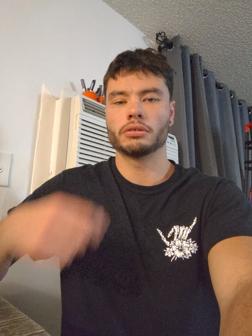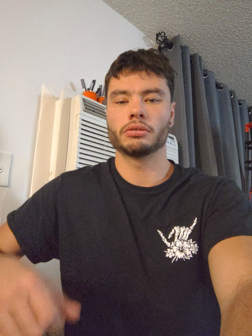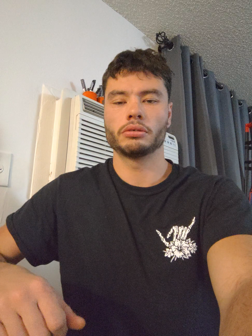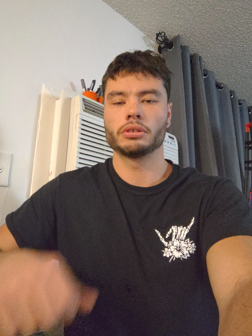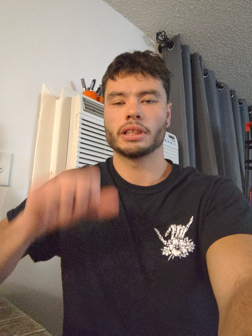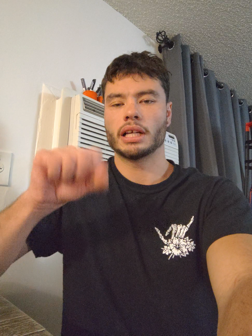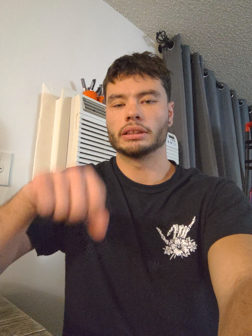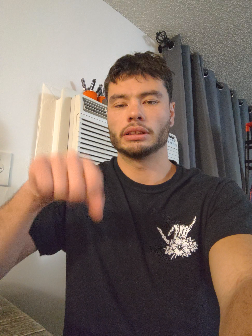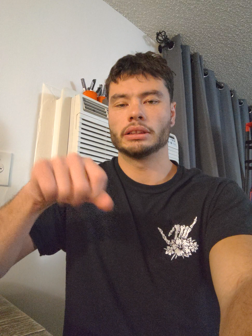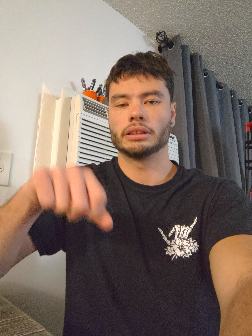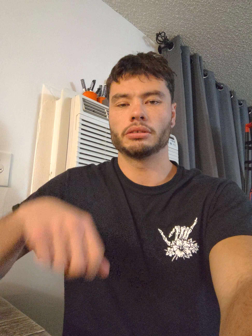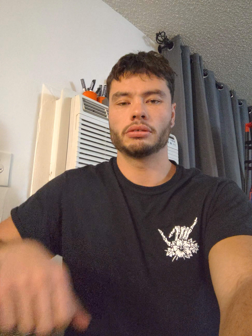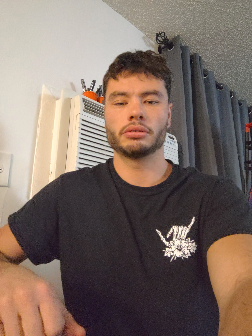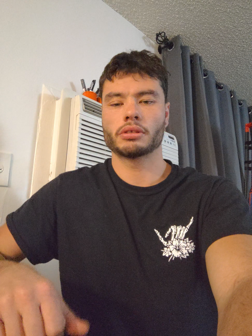yes